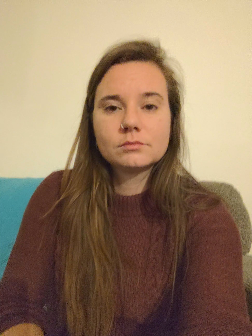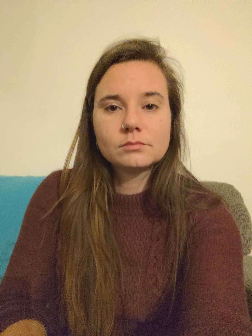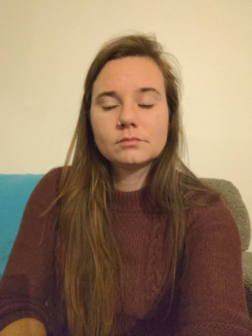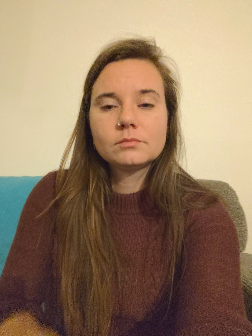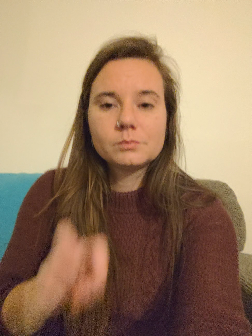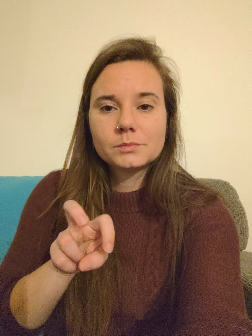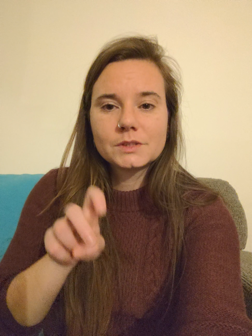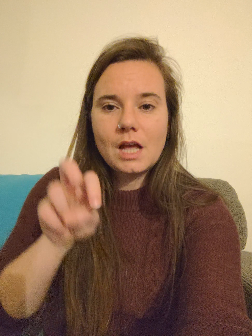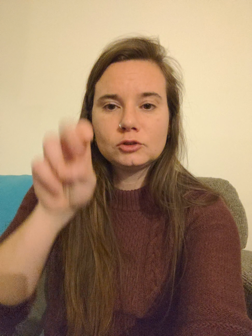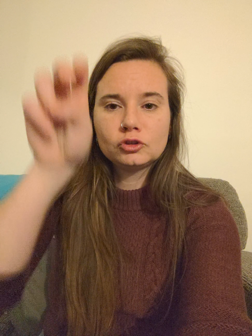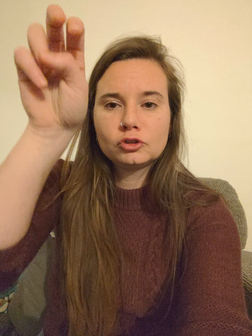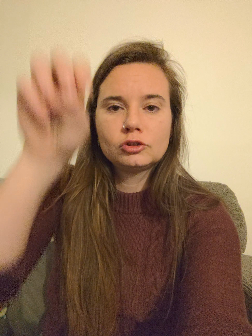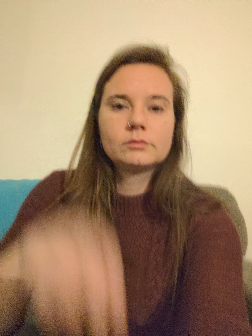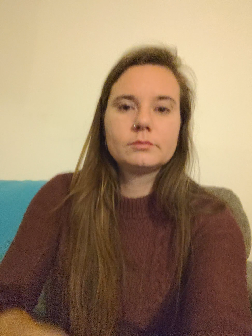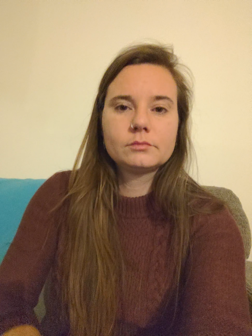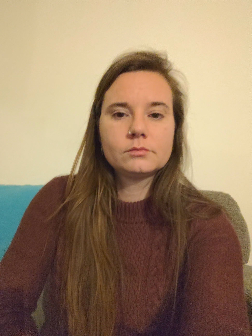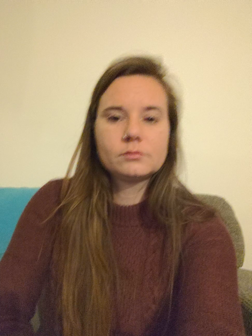stairs